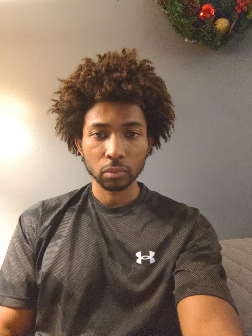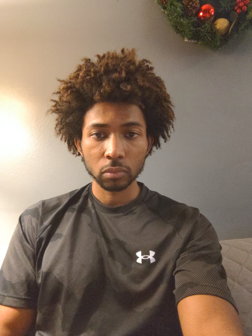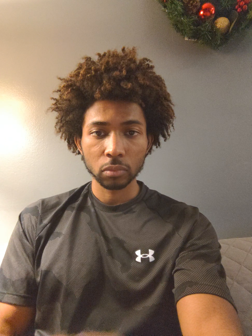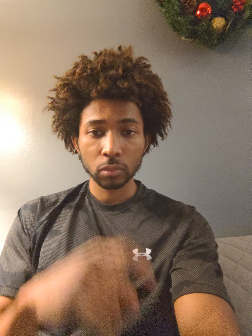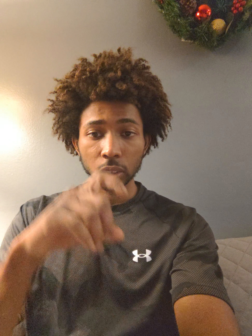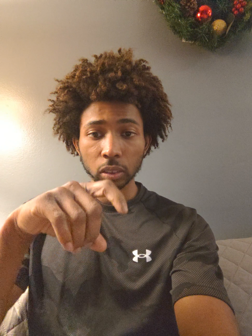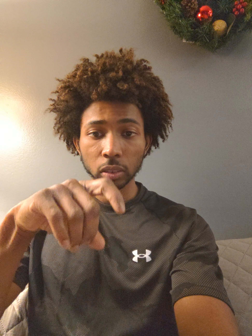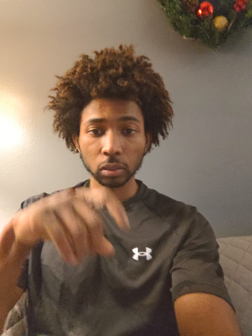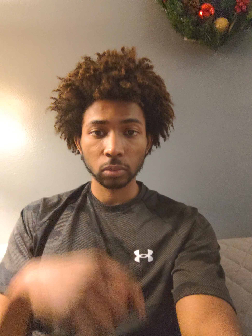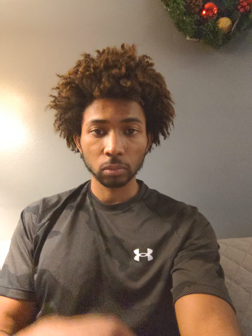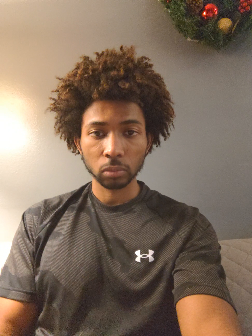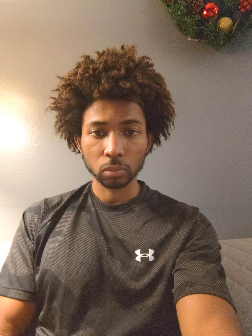time